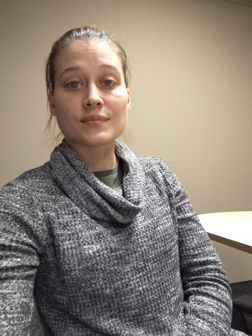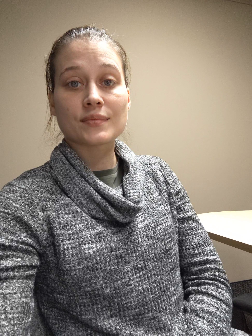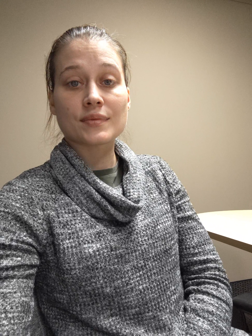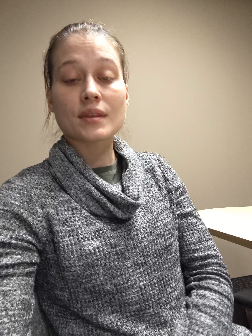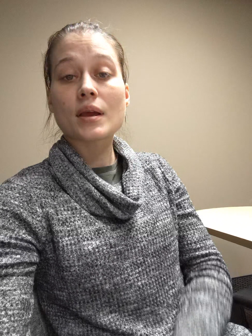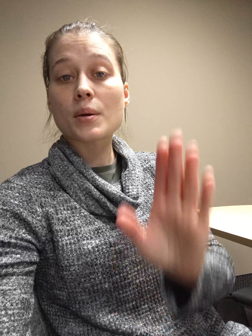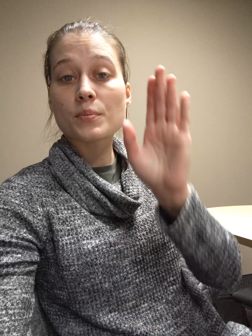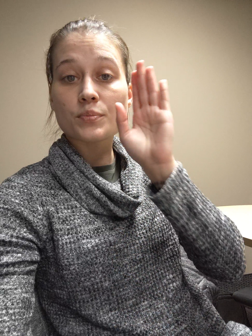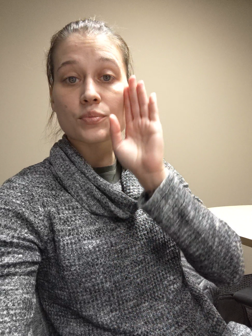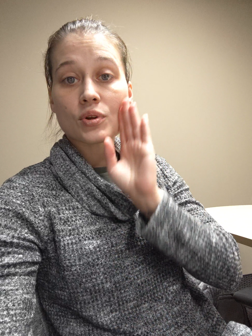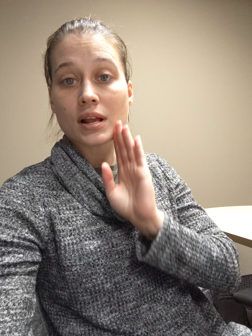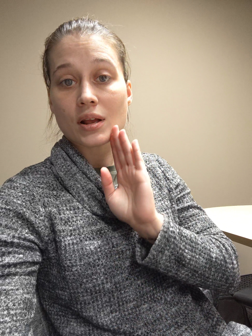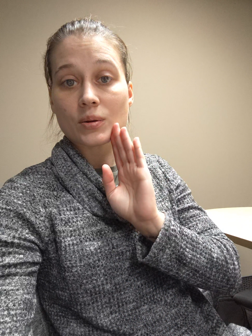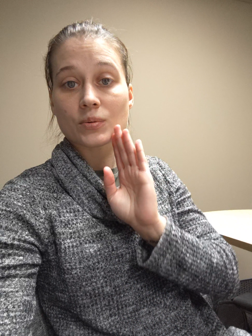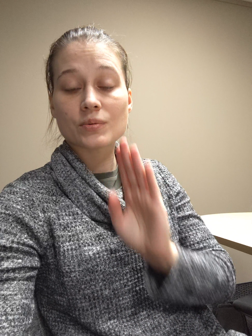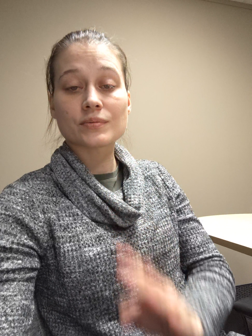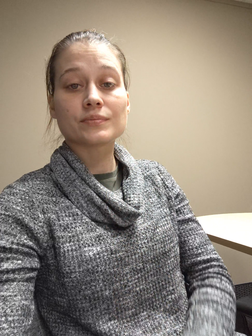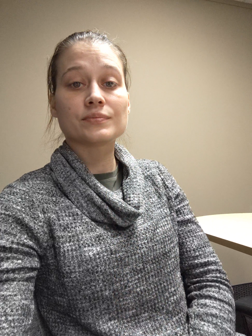brown